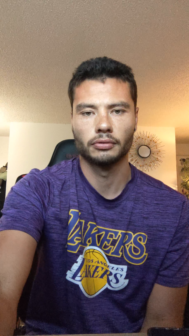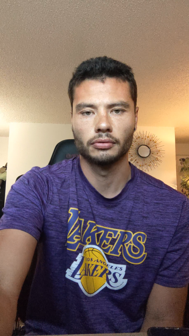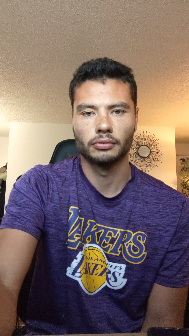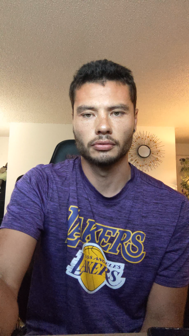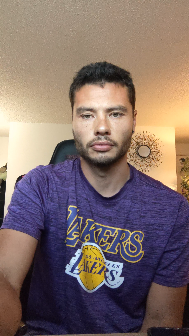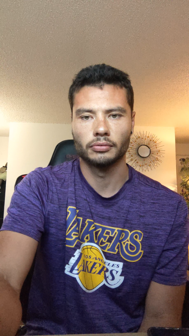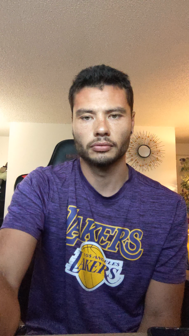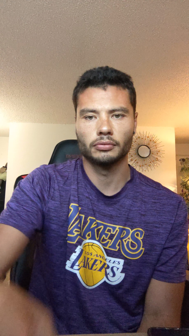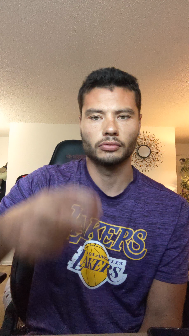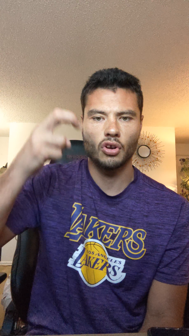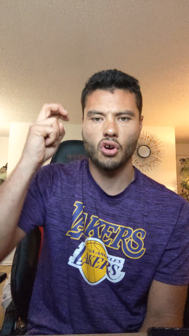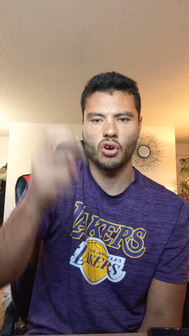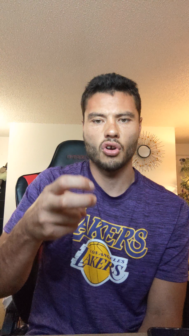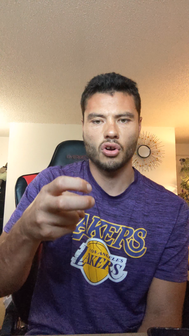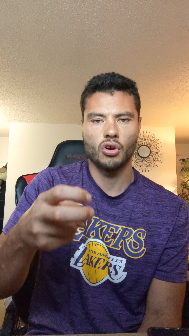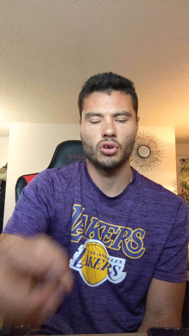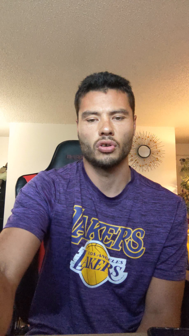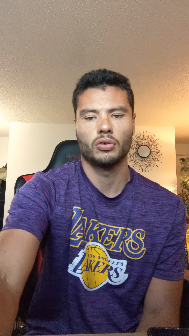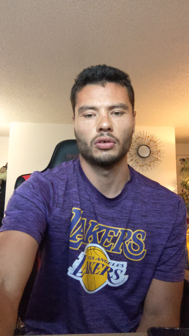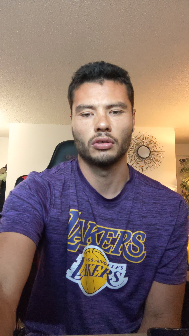hard